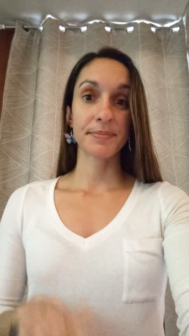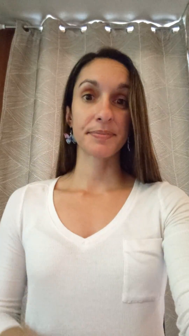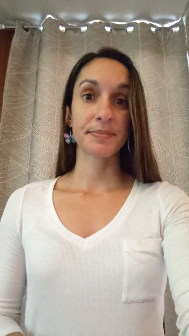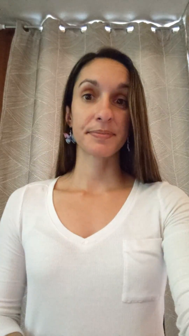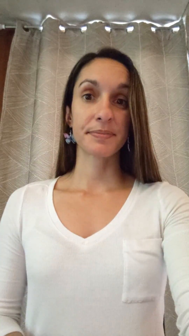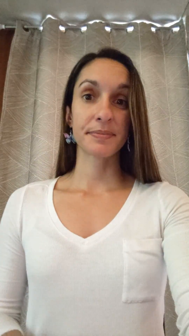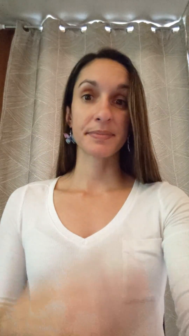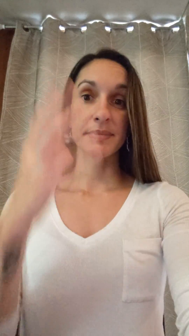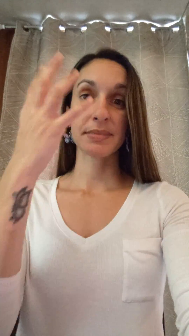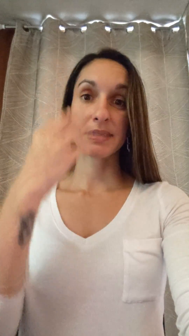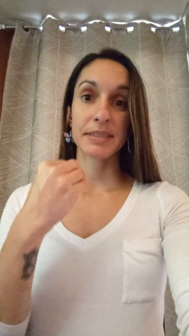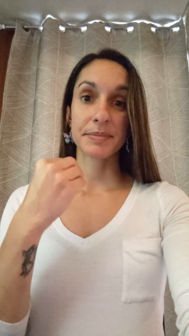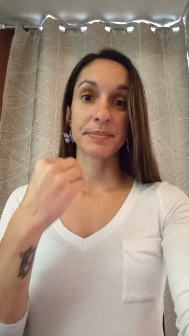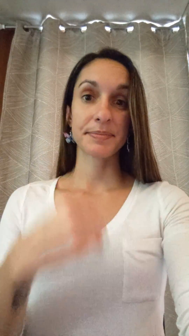asleep